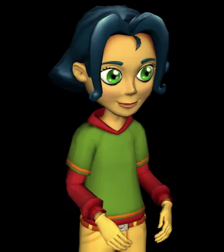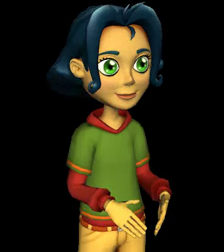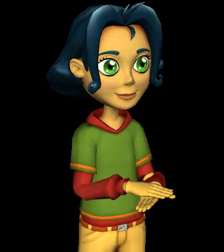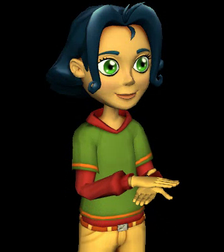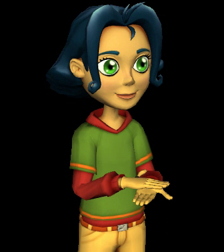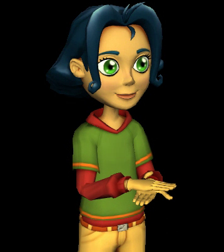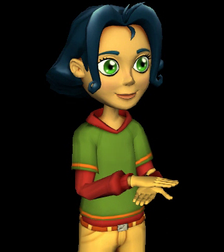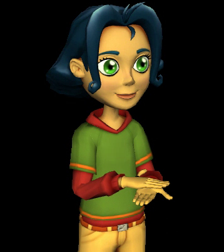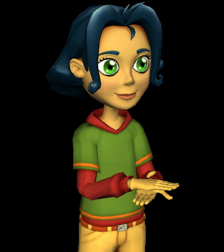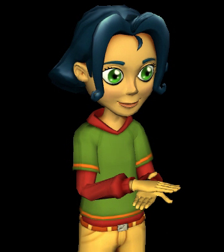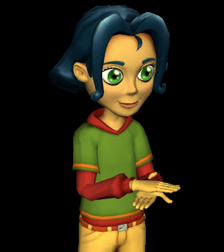يغفر